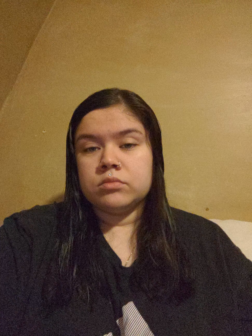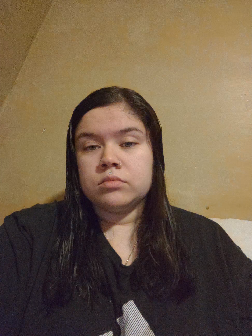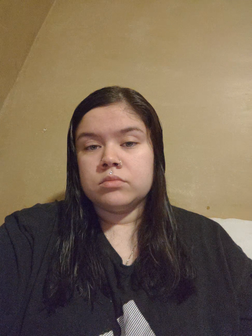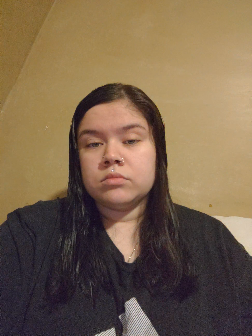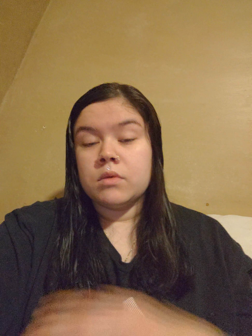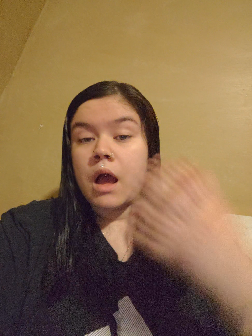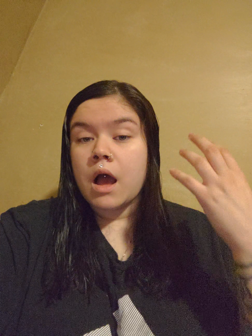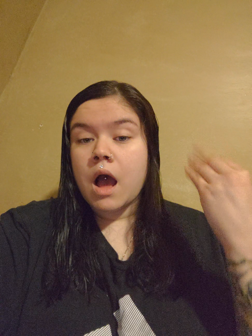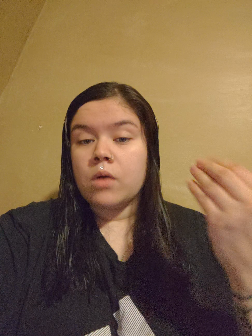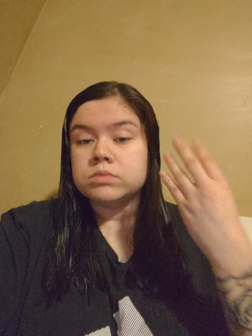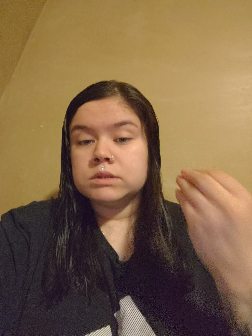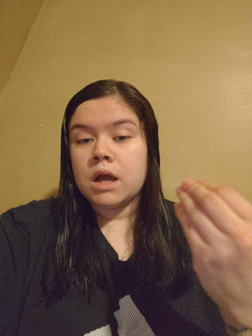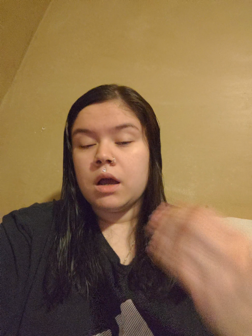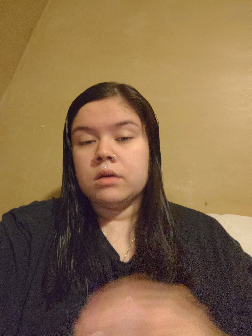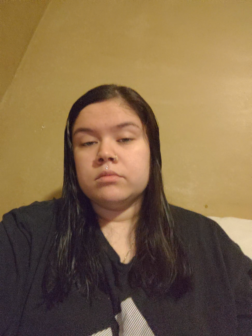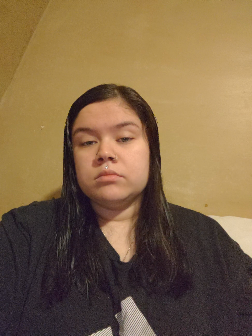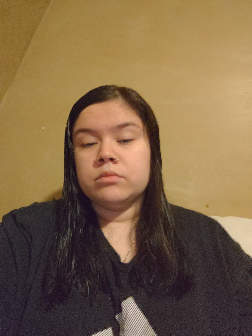outside